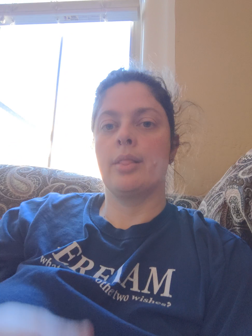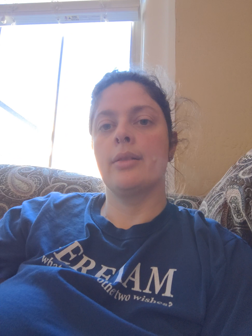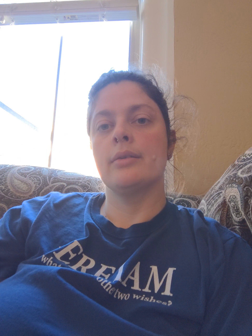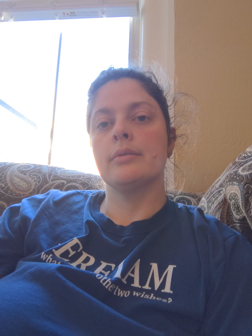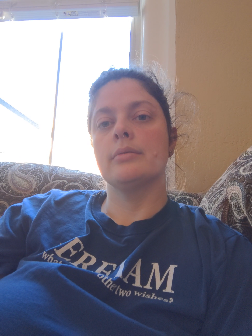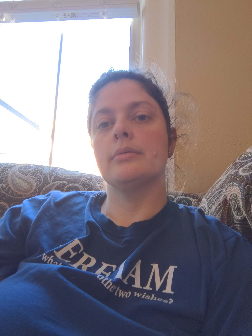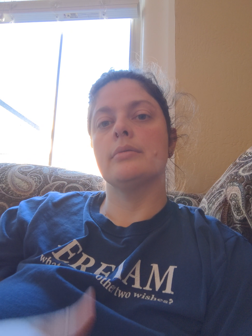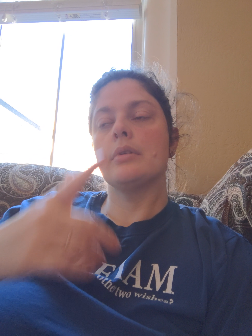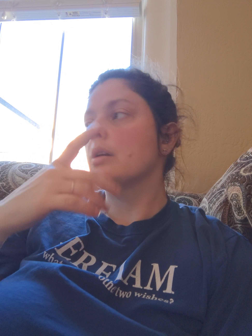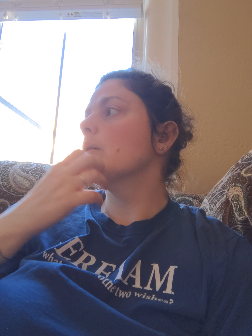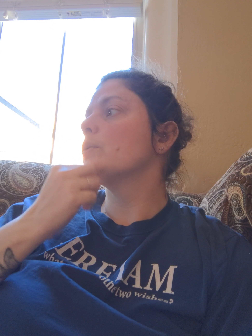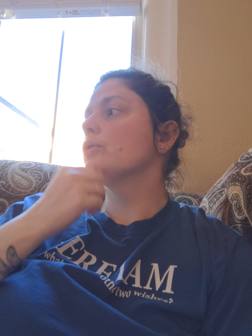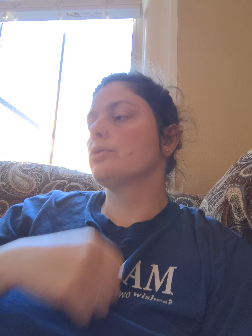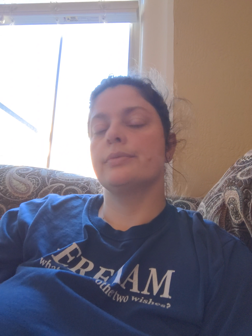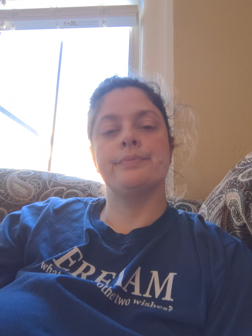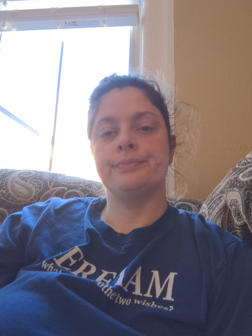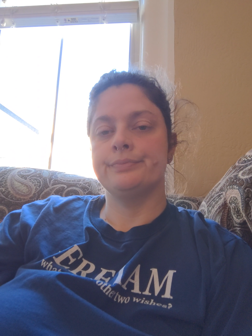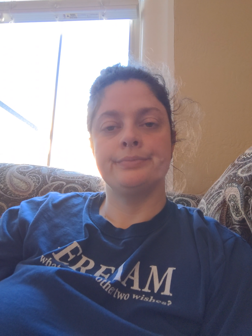underwear